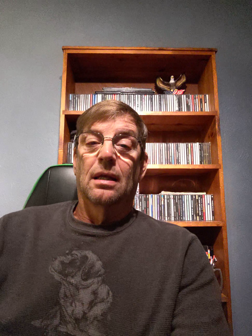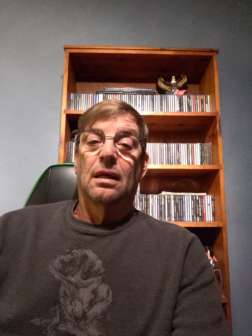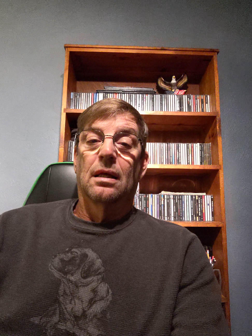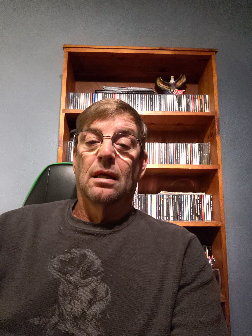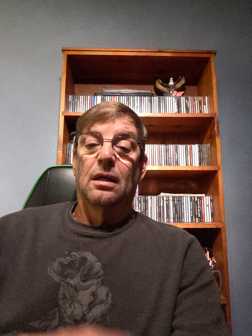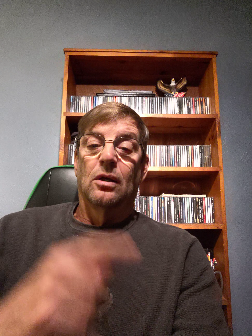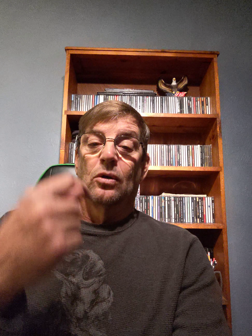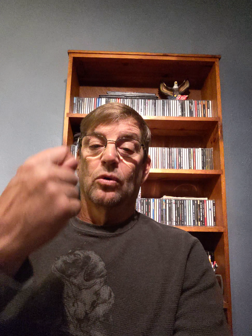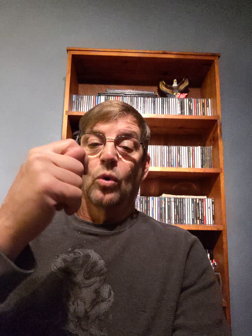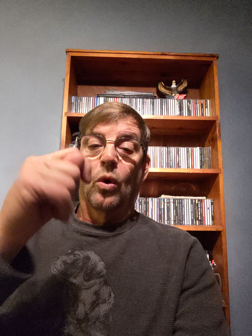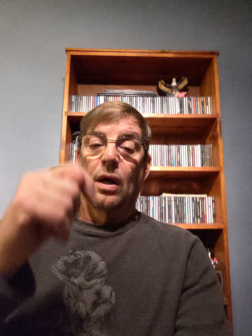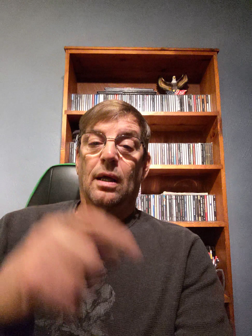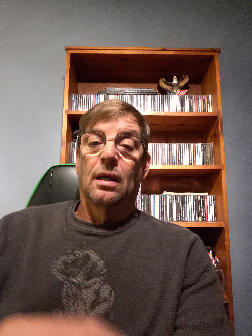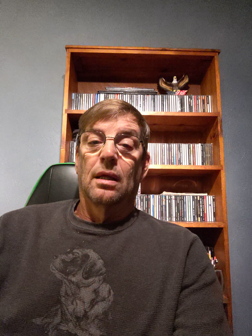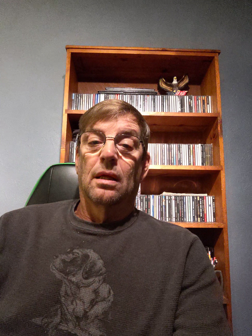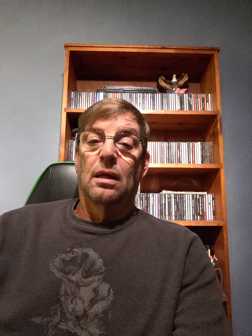toy